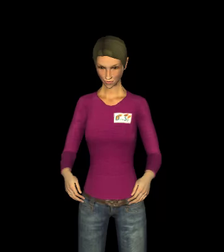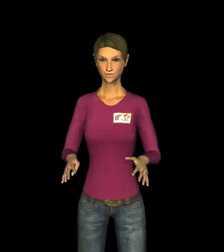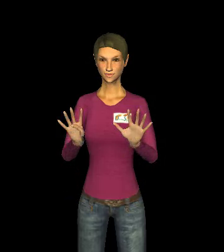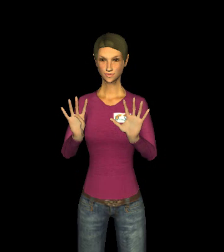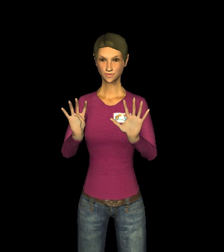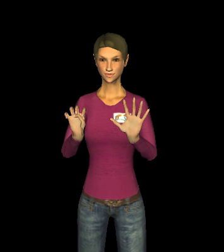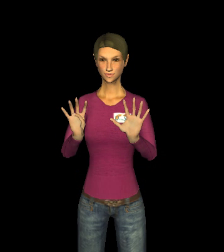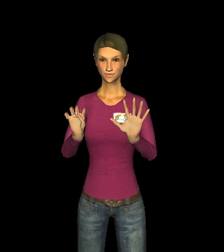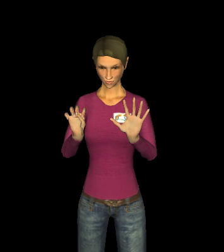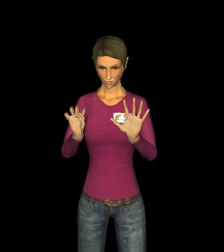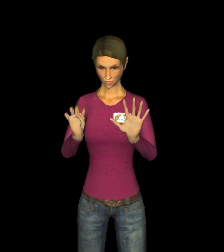90